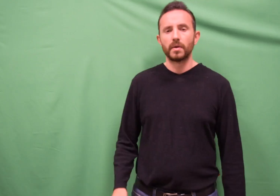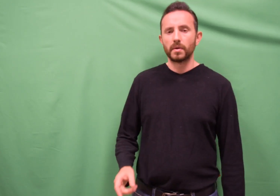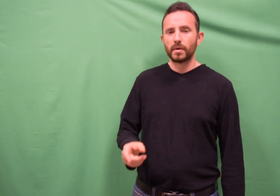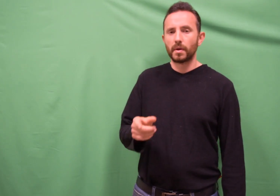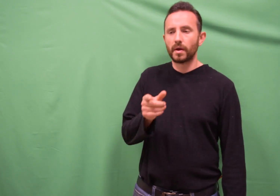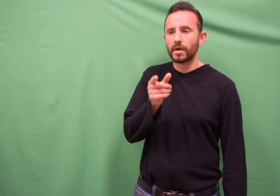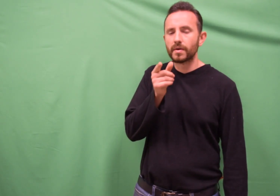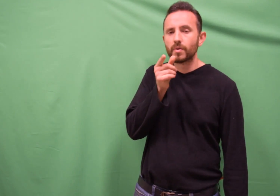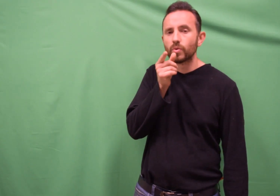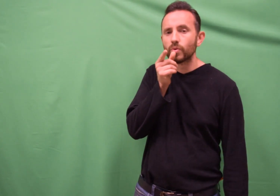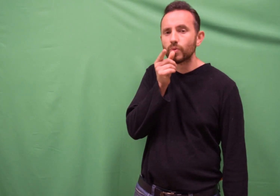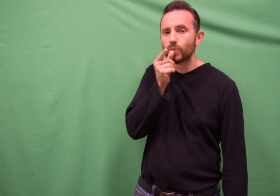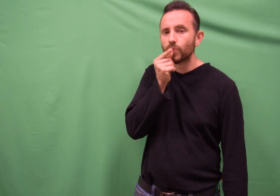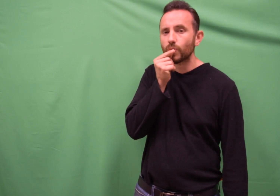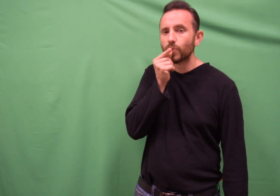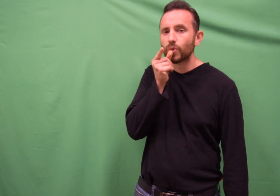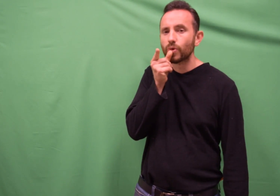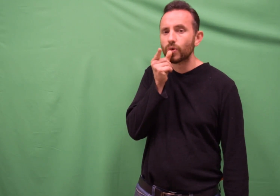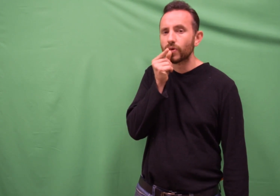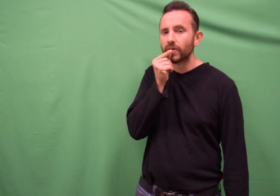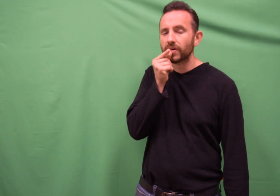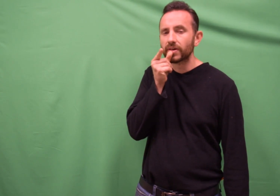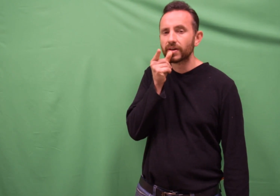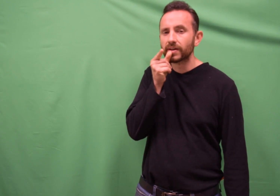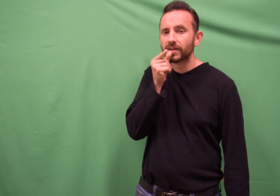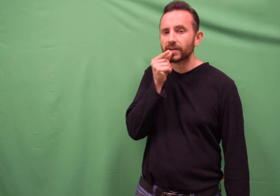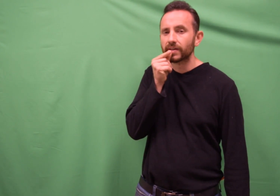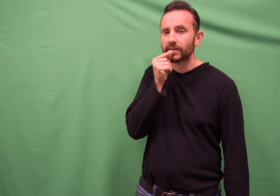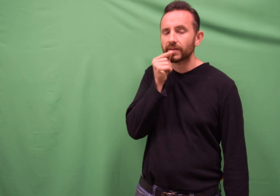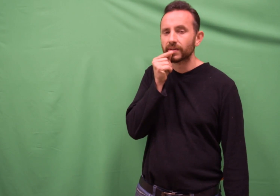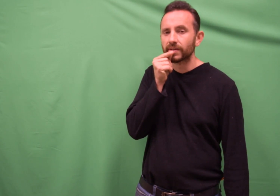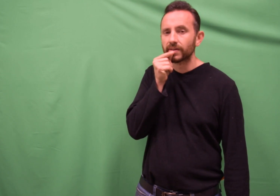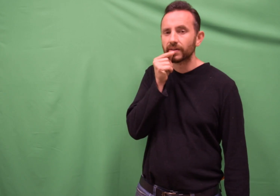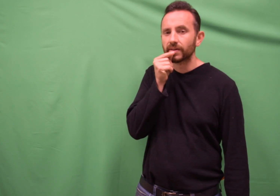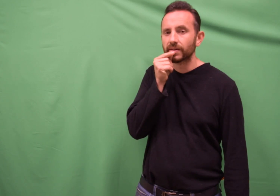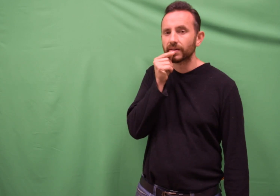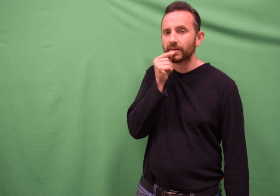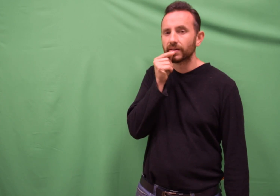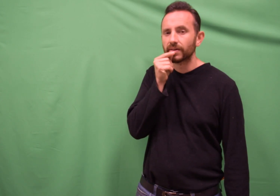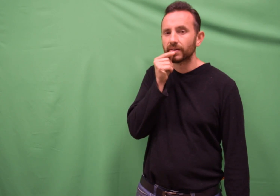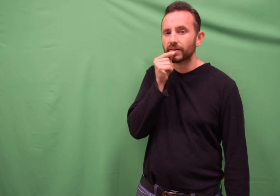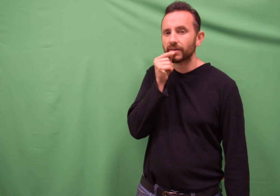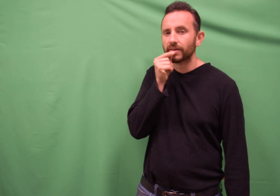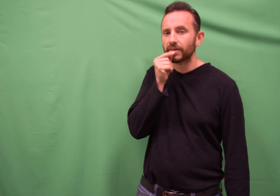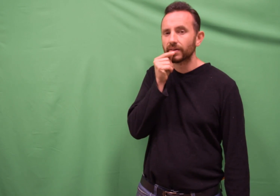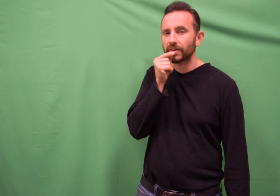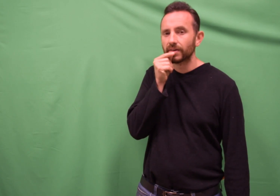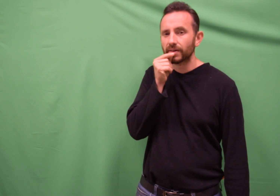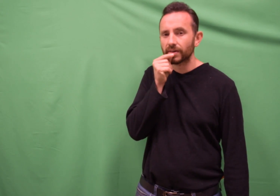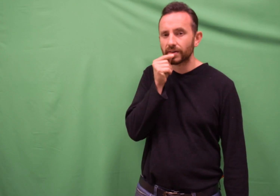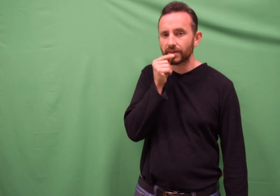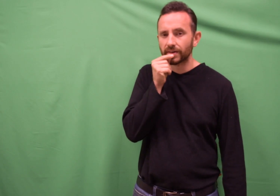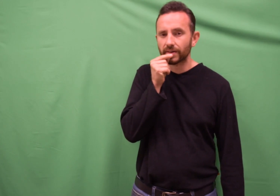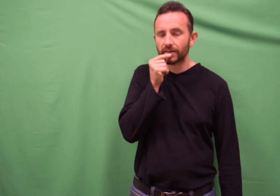policía